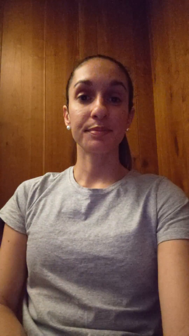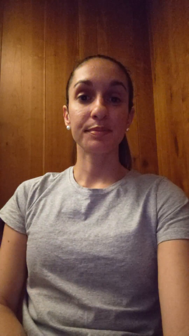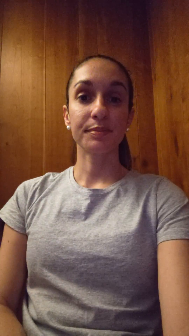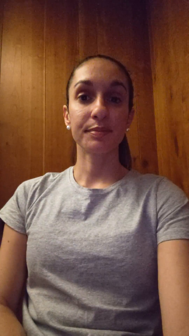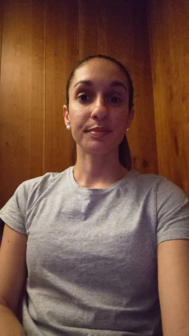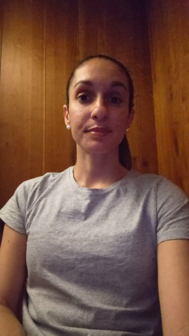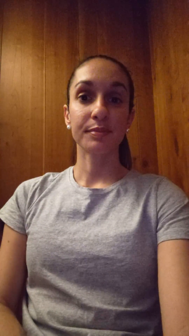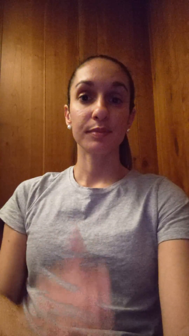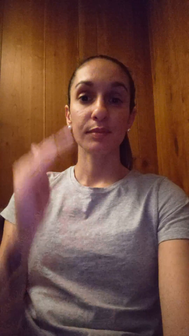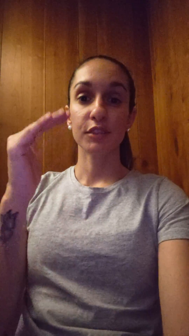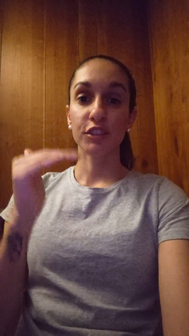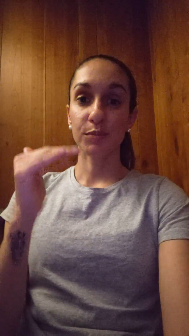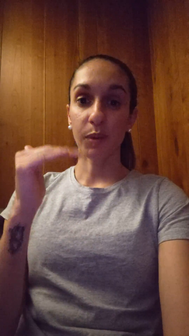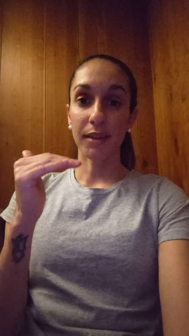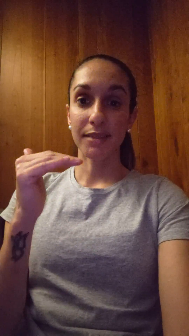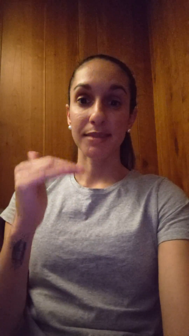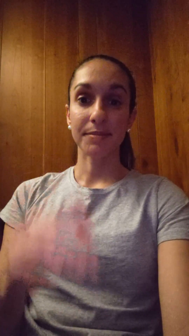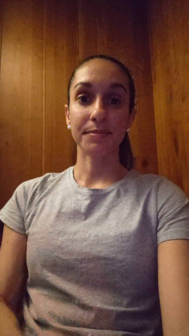short